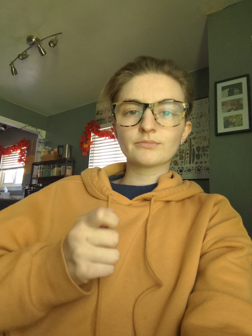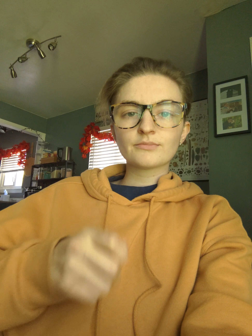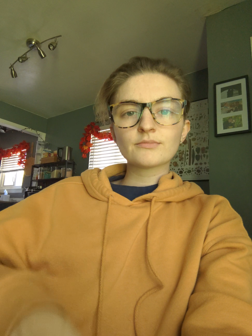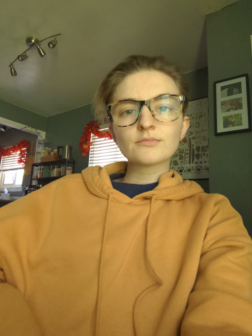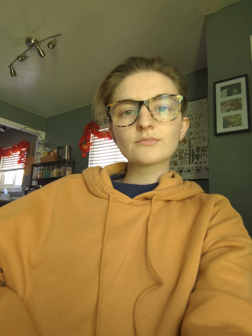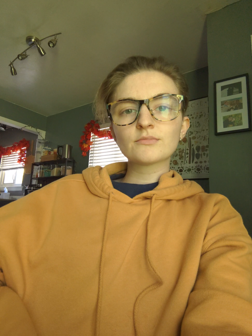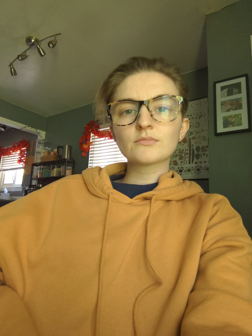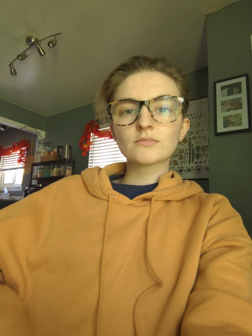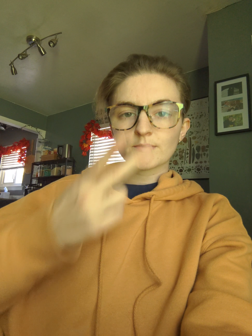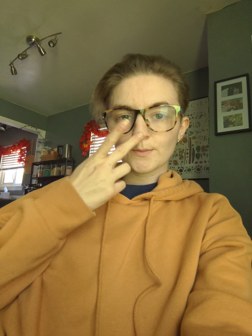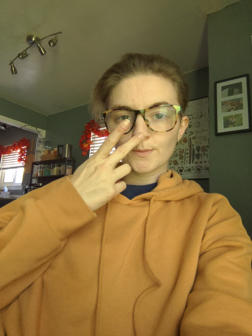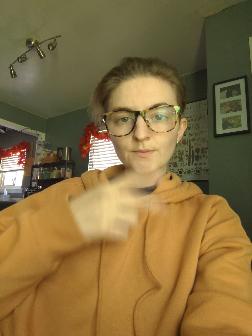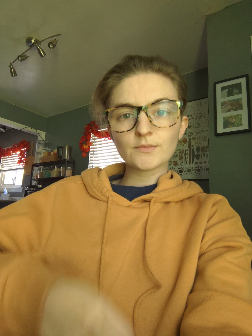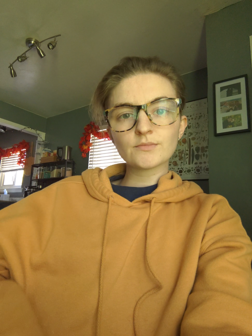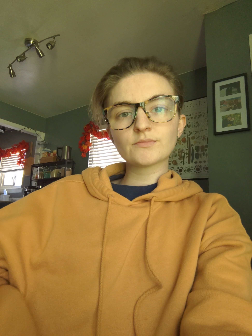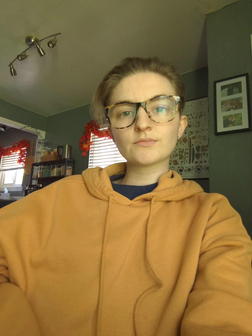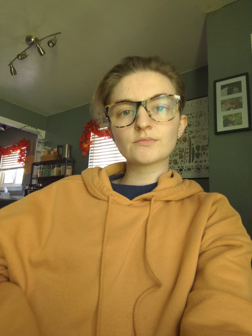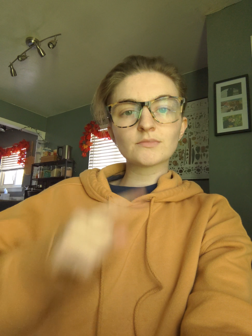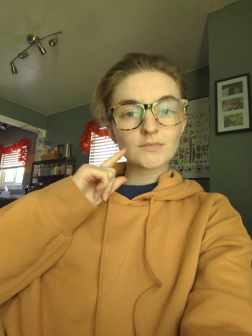penis